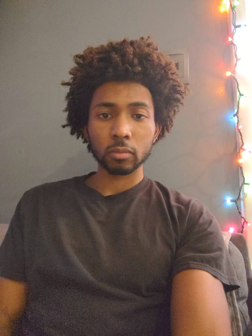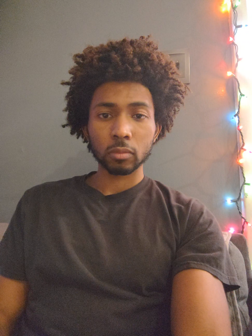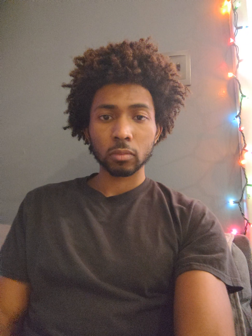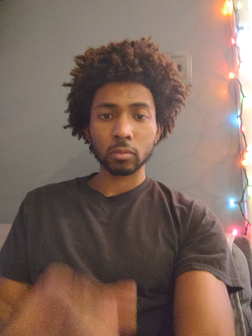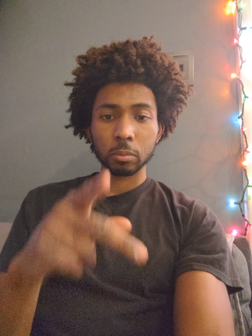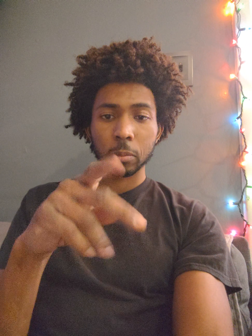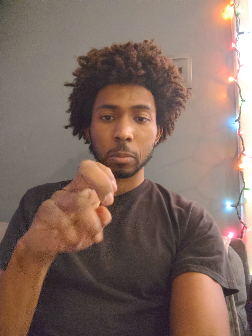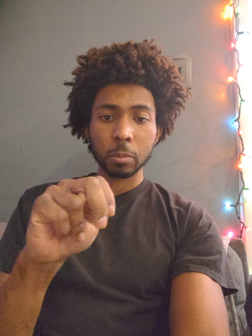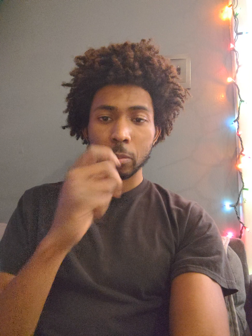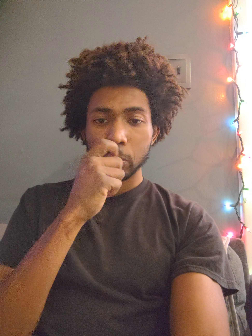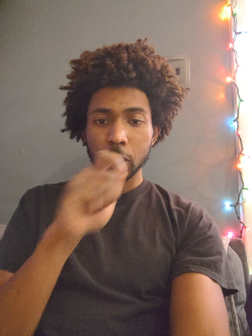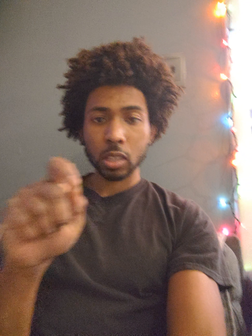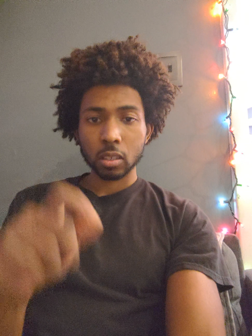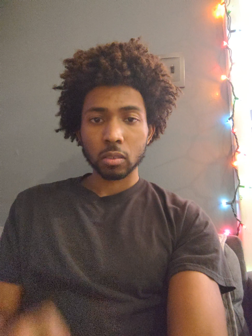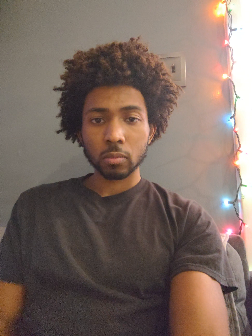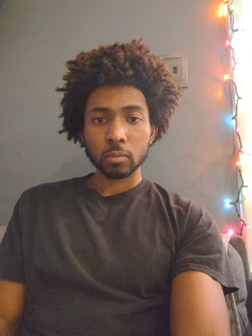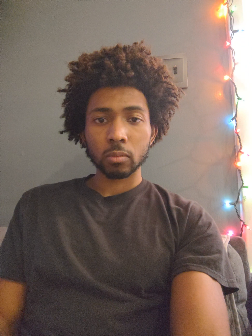pen